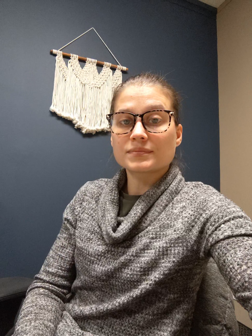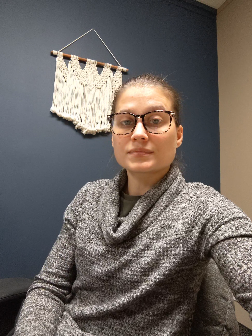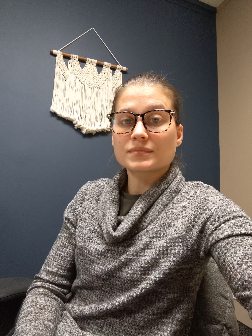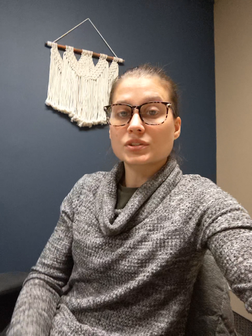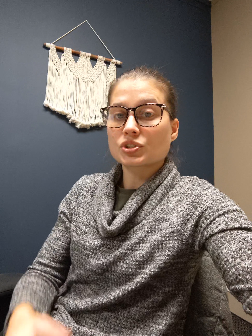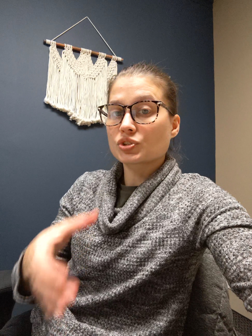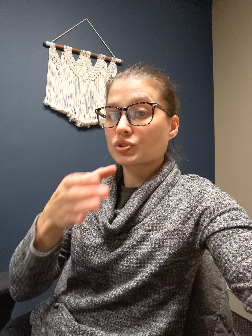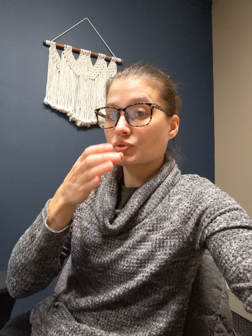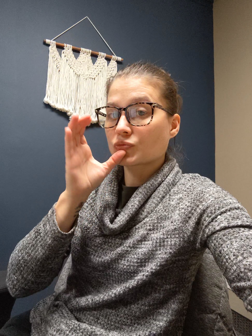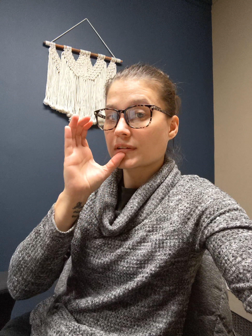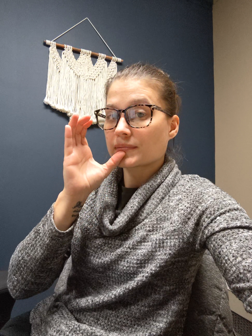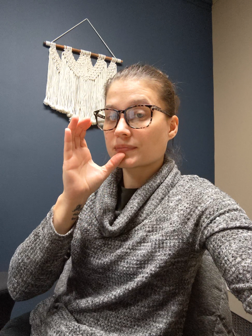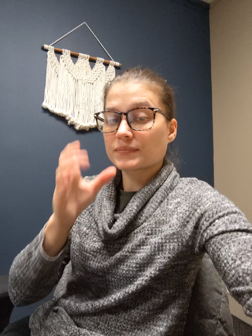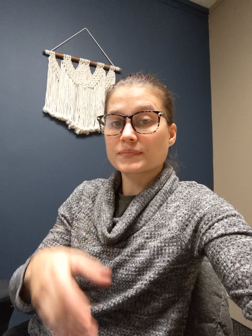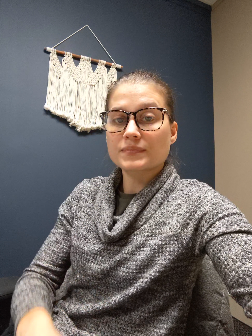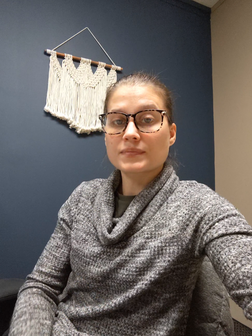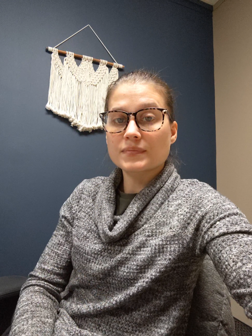drink